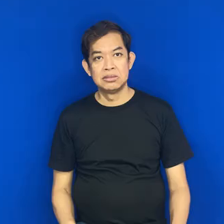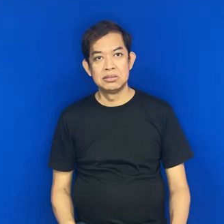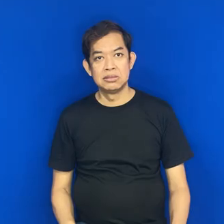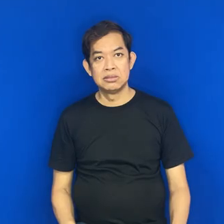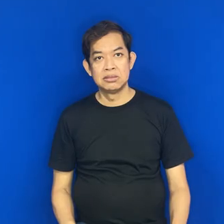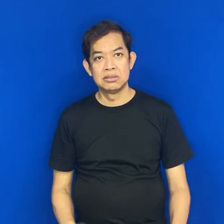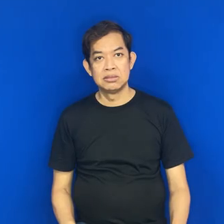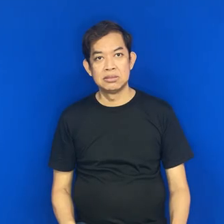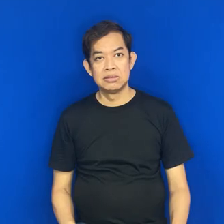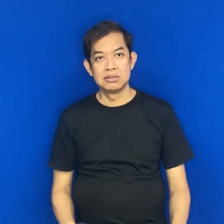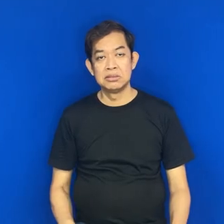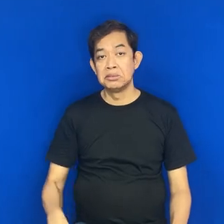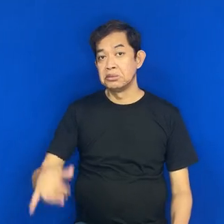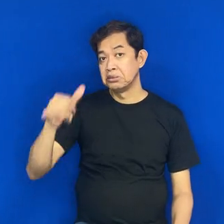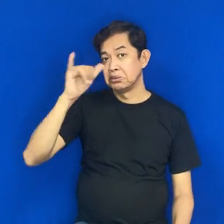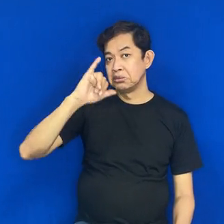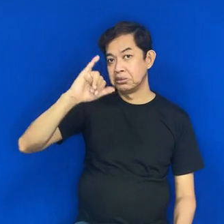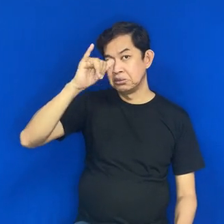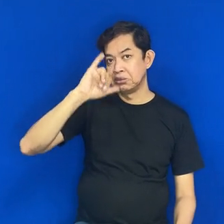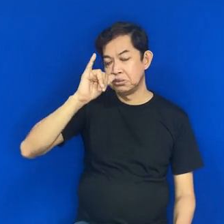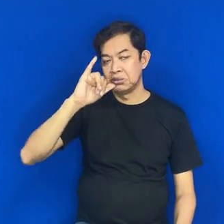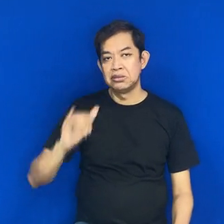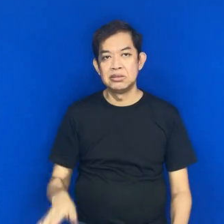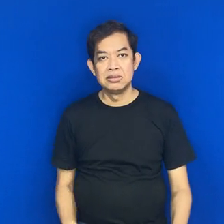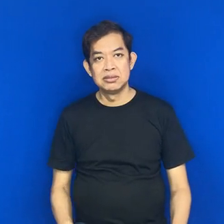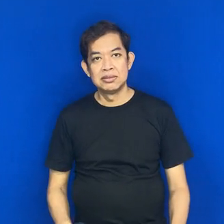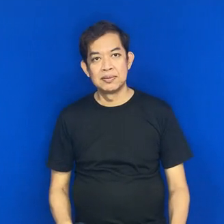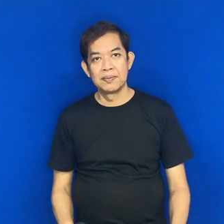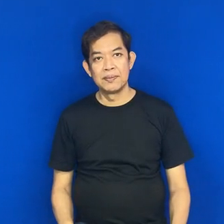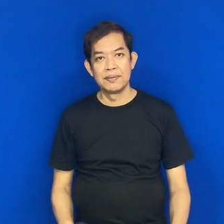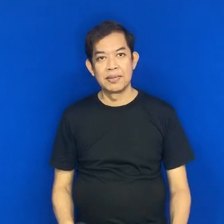beer